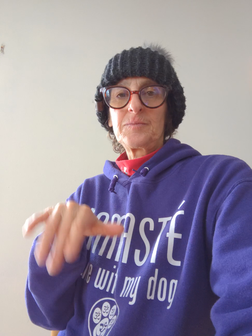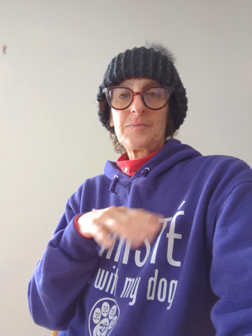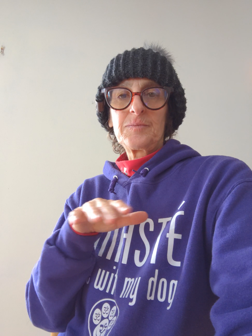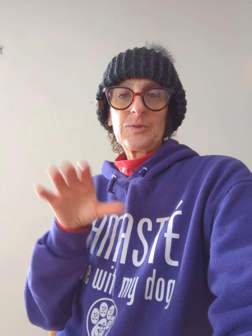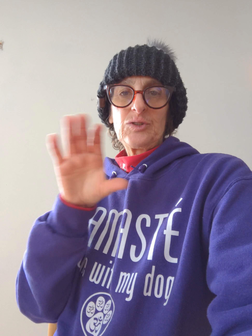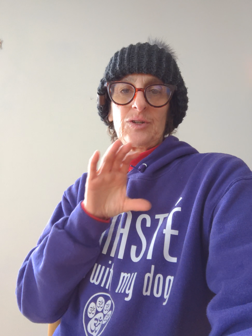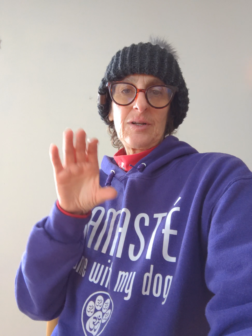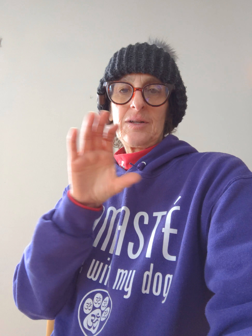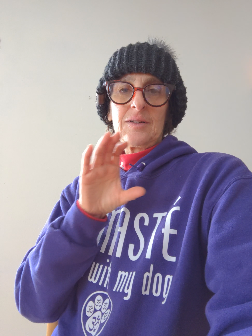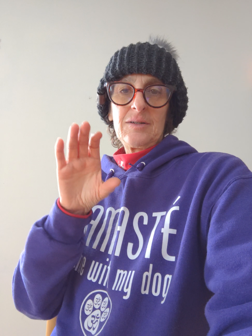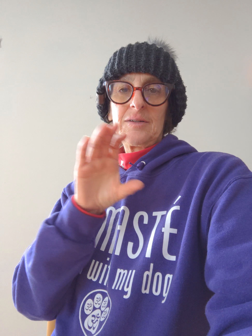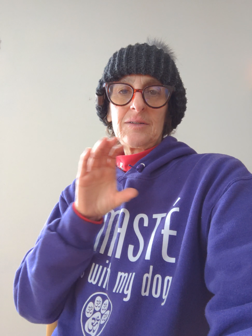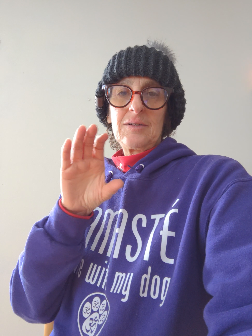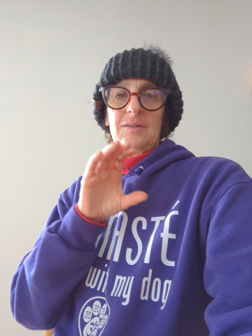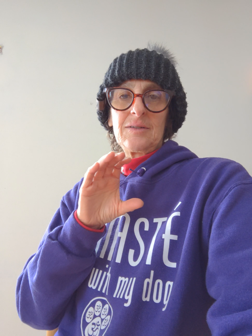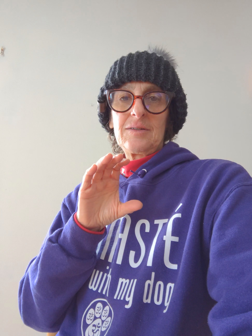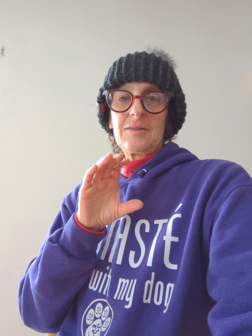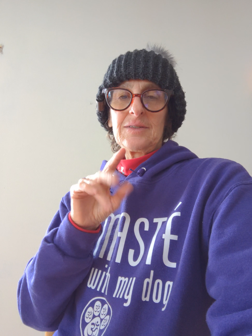chocolate